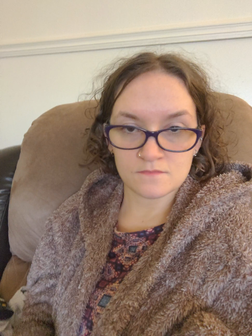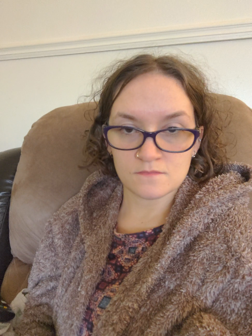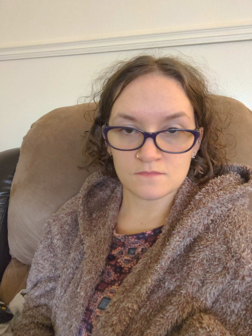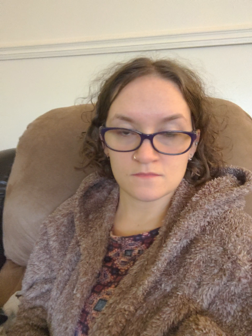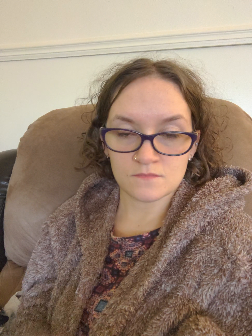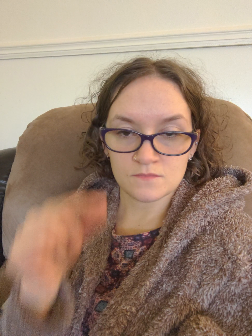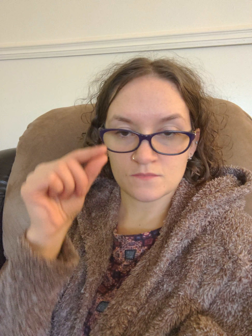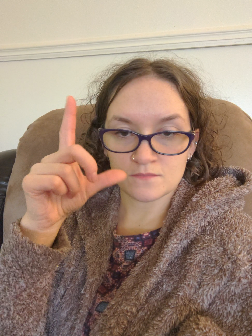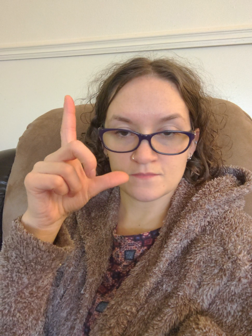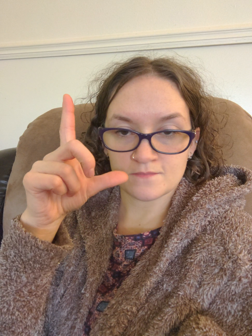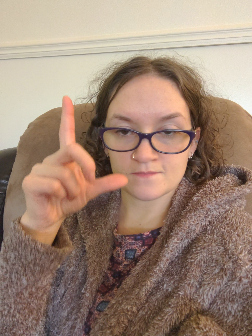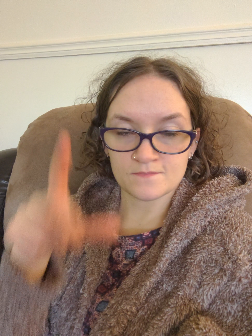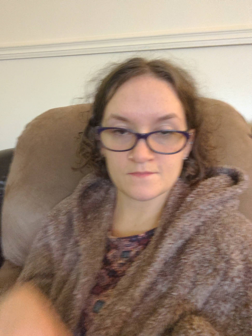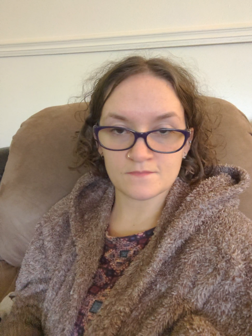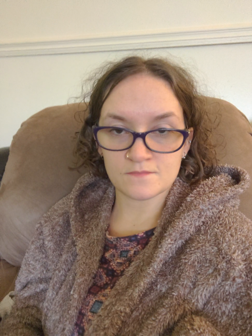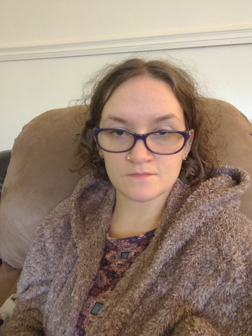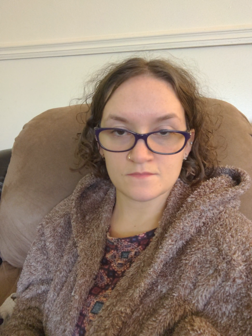wake